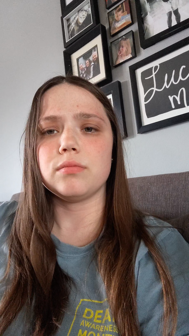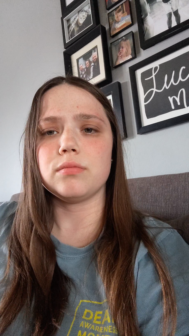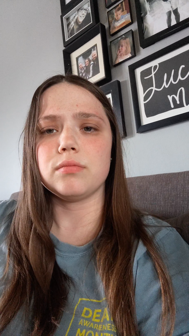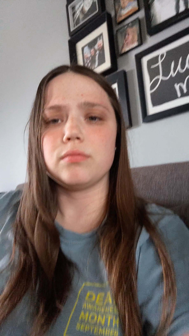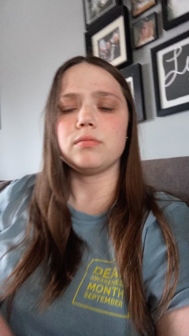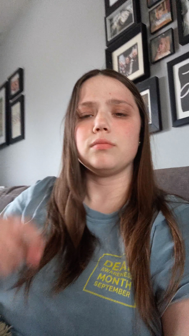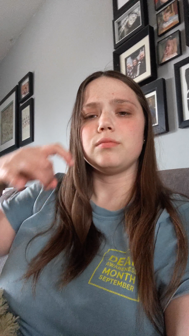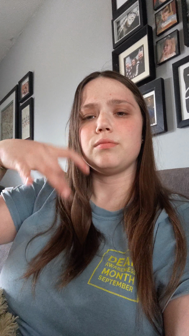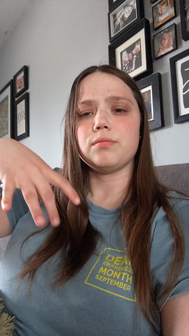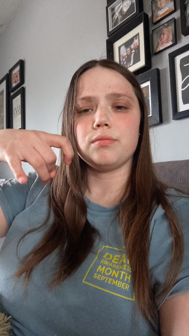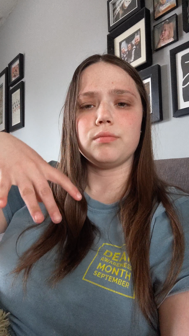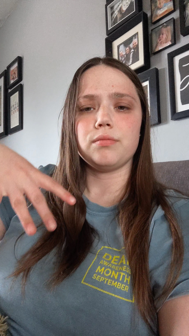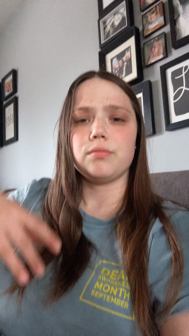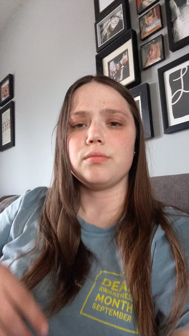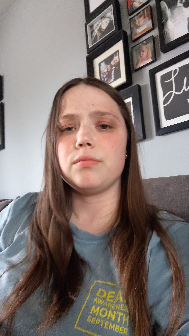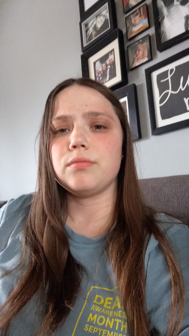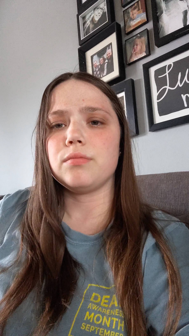pumpkin